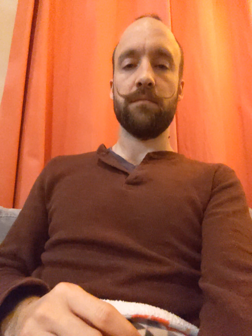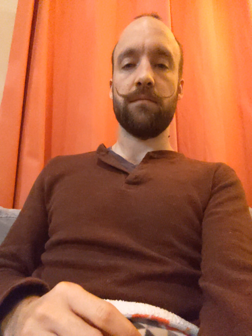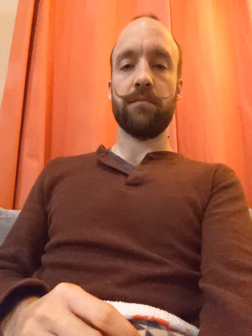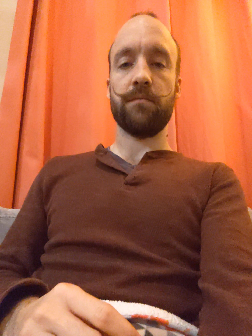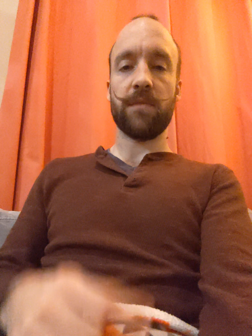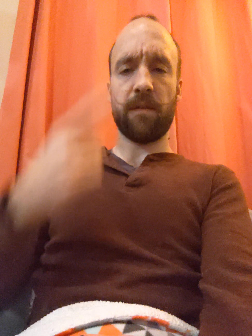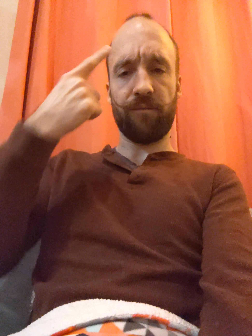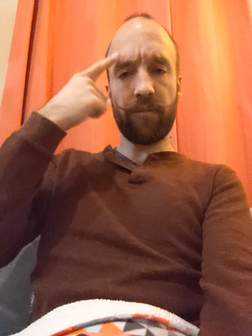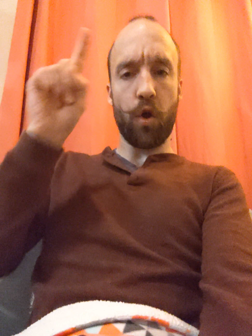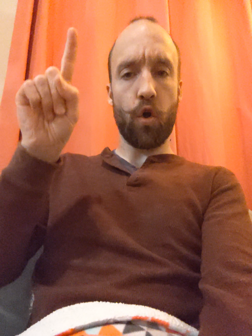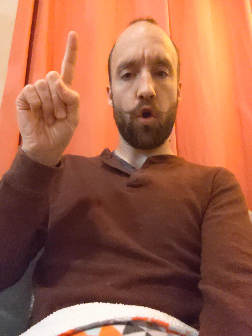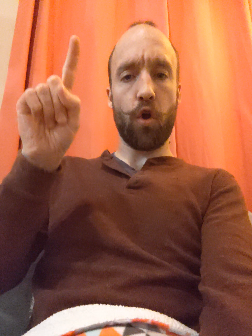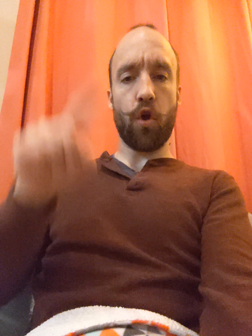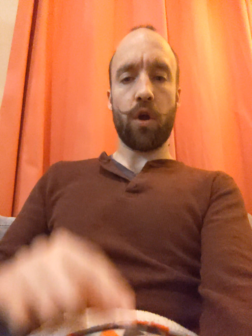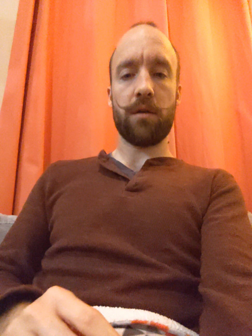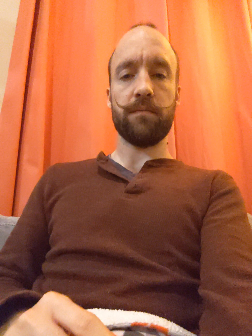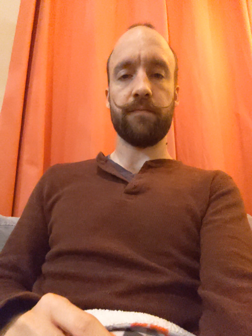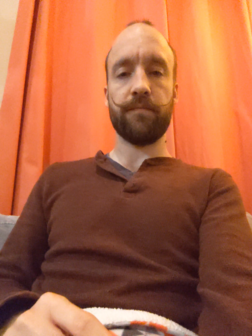for